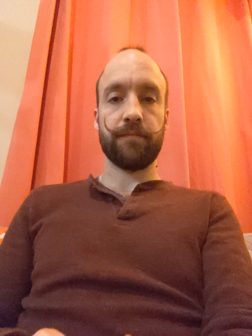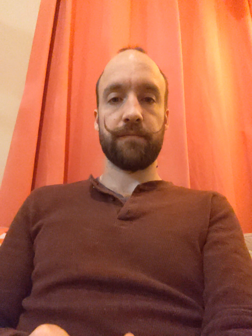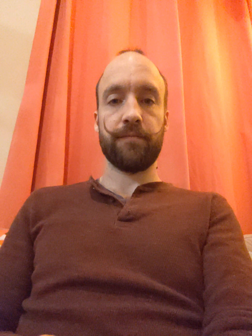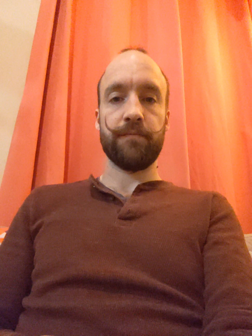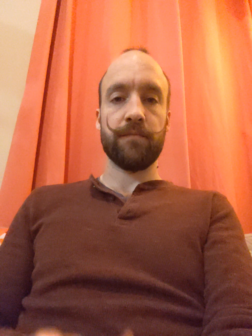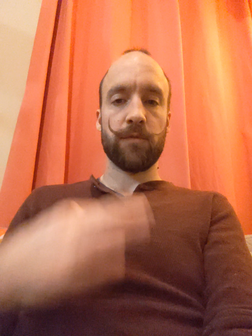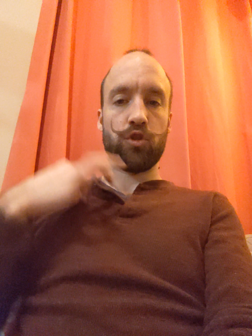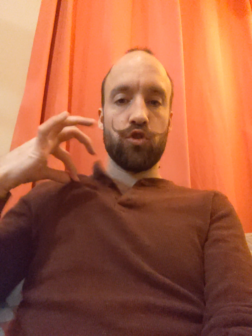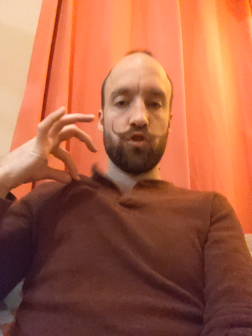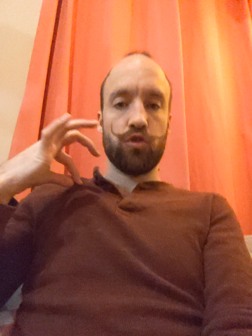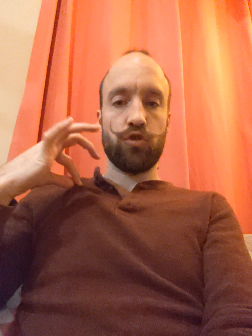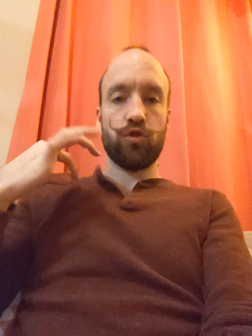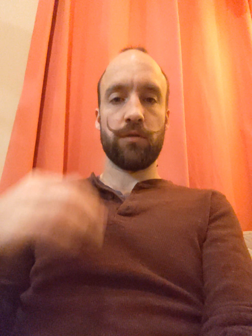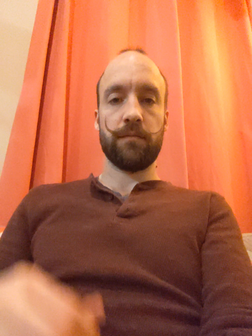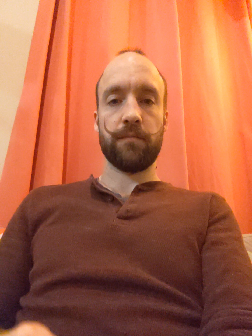shirt